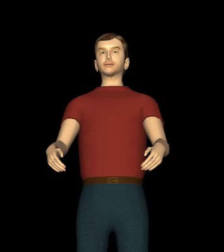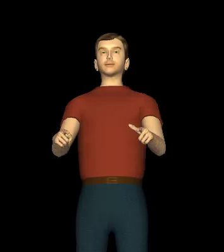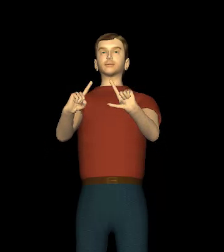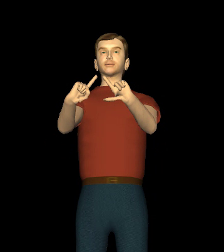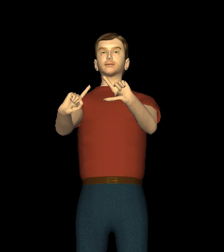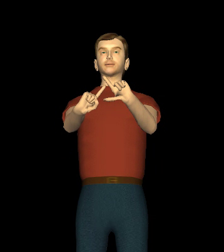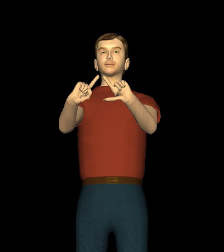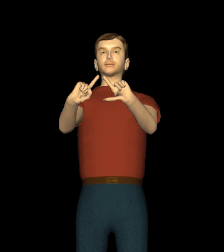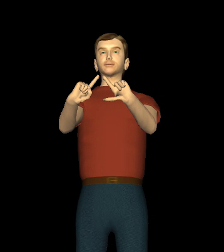دائرة